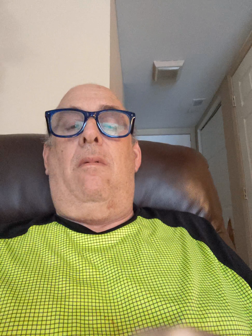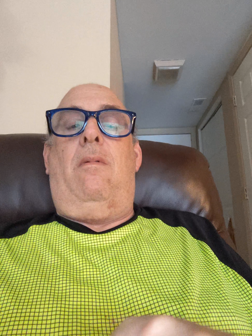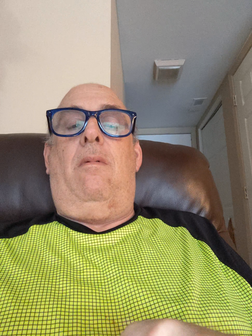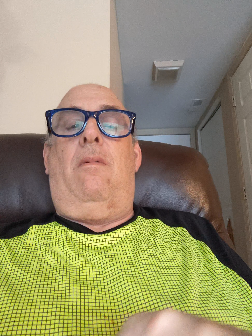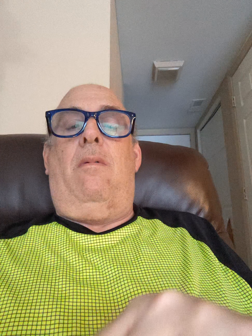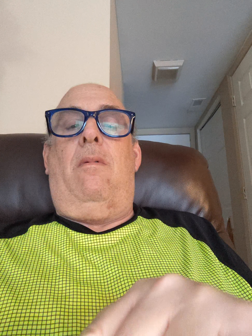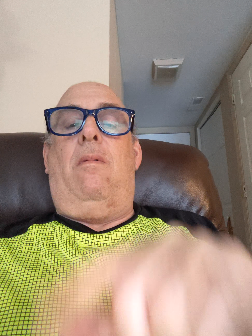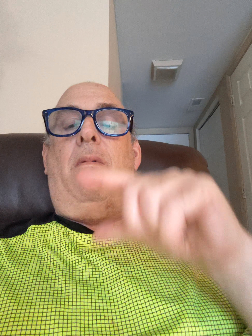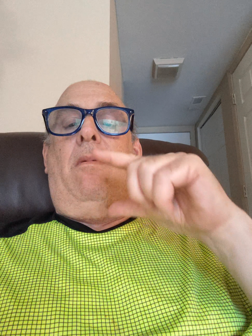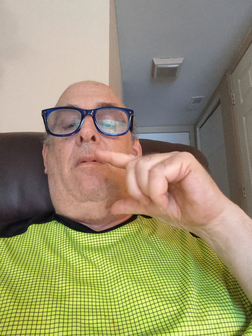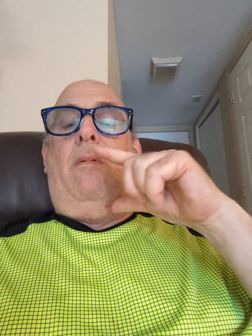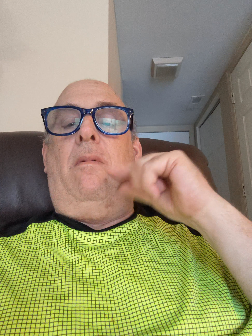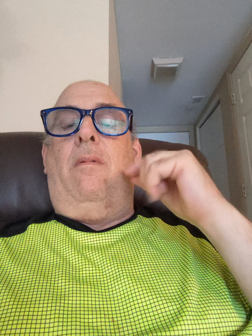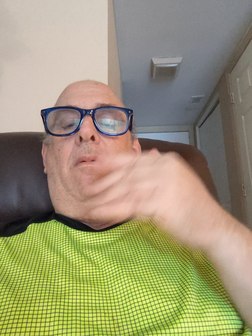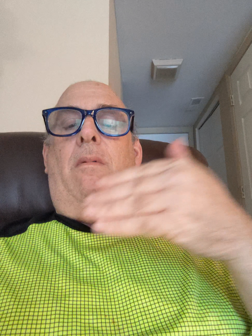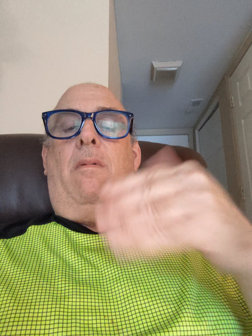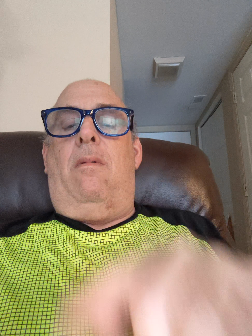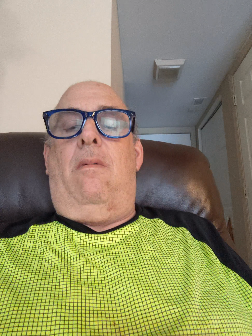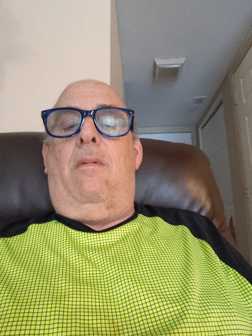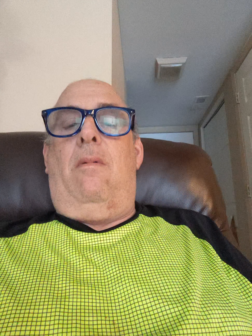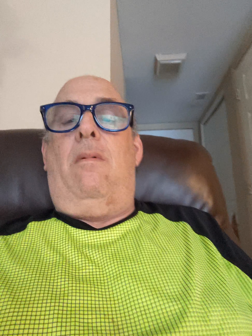kitty